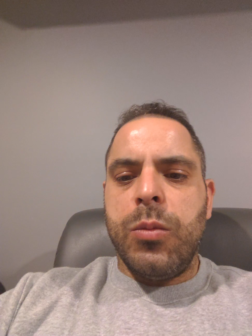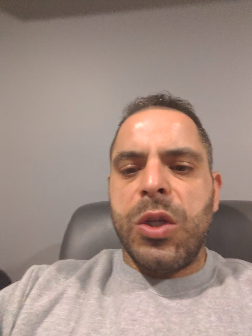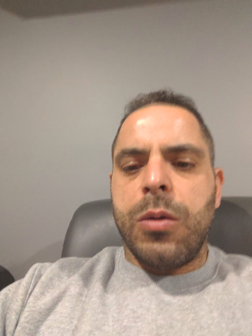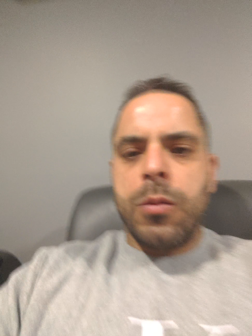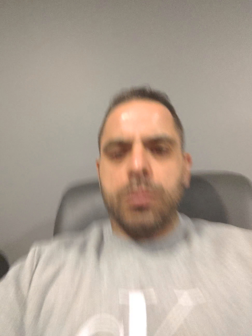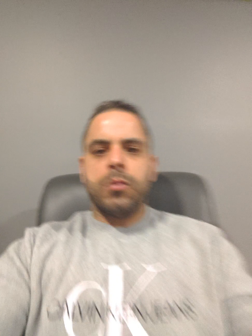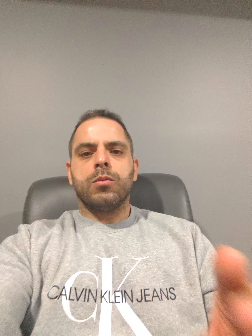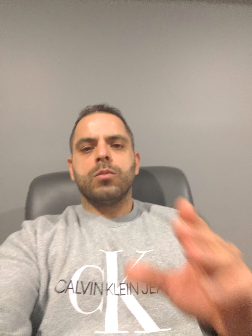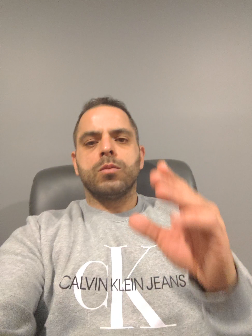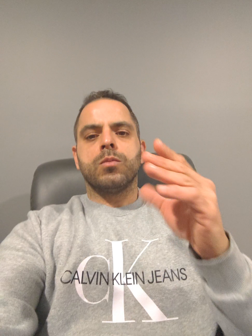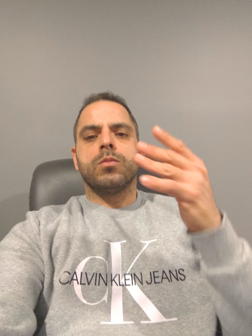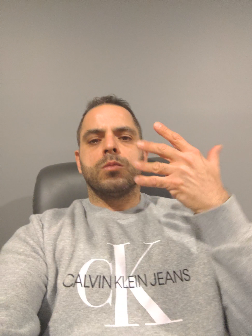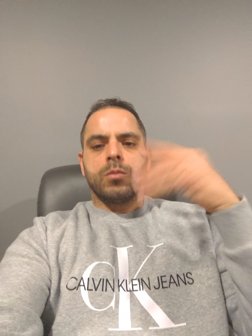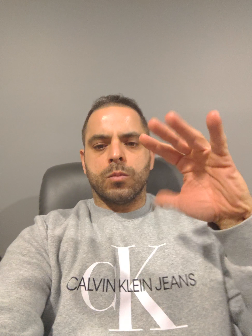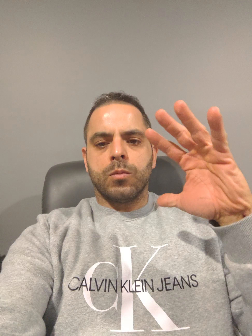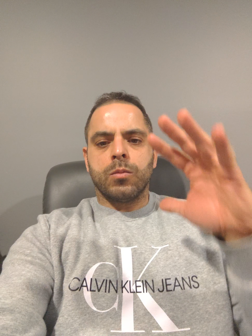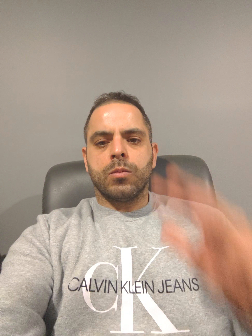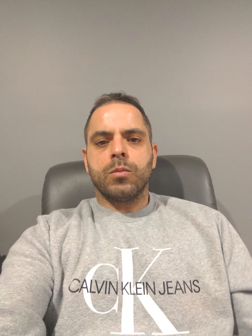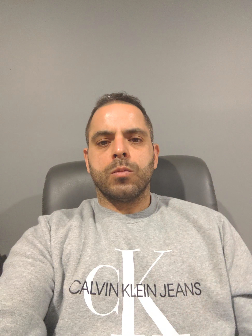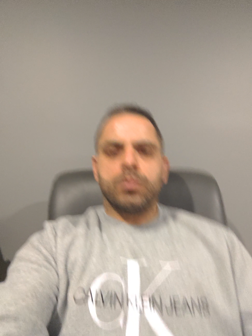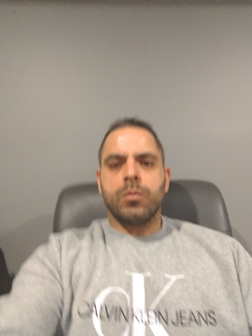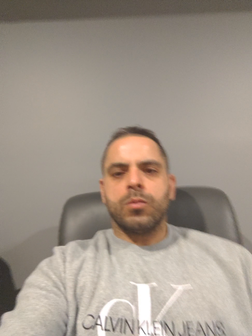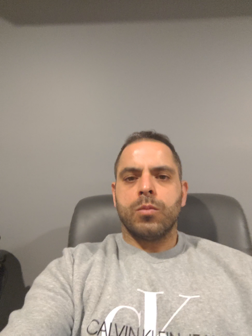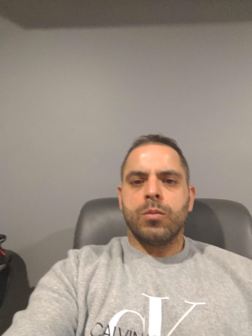after